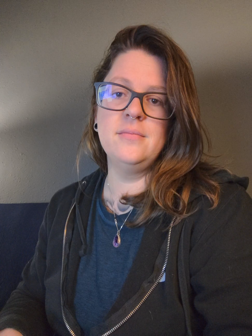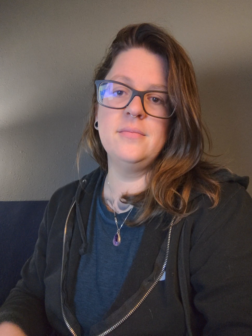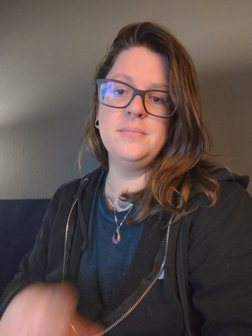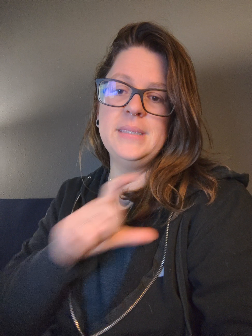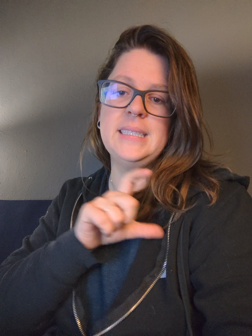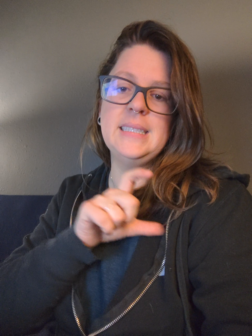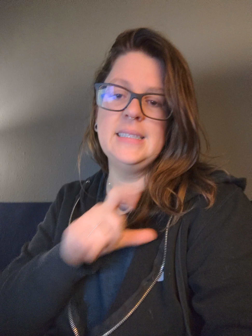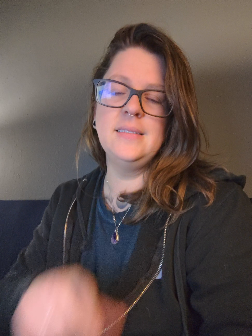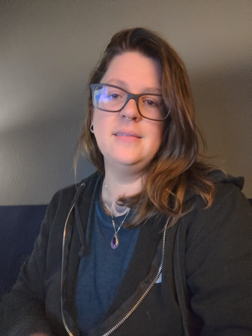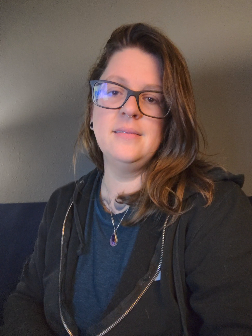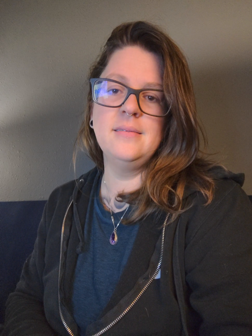police